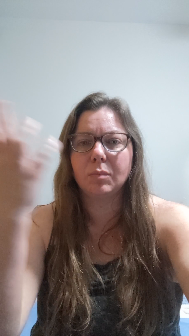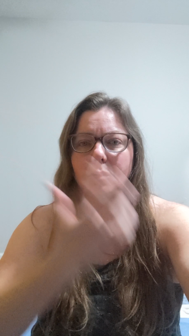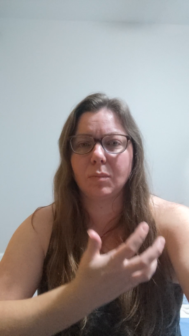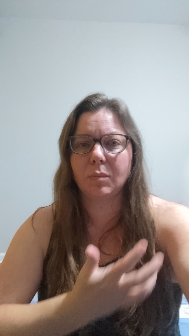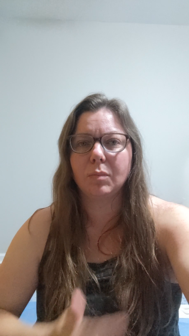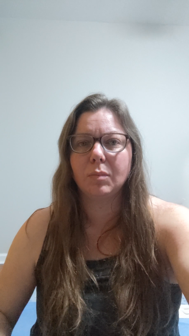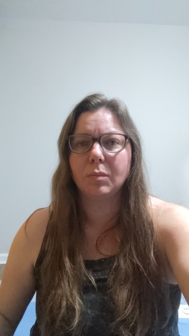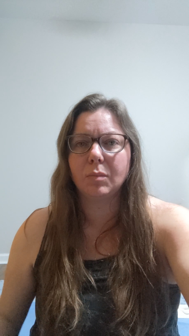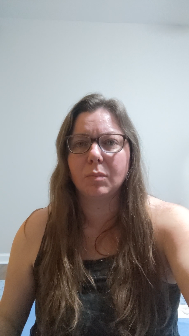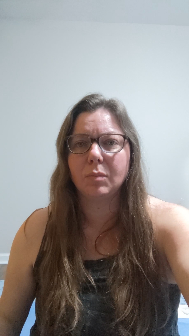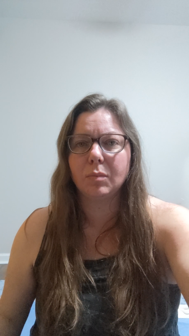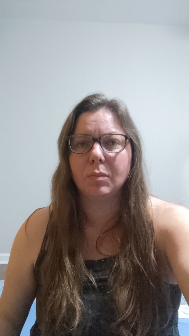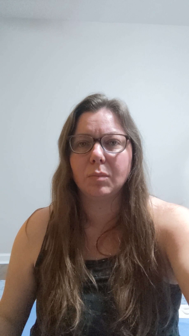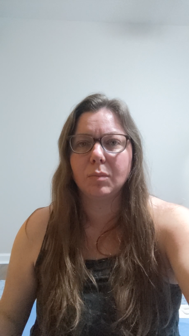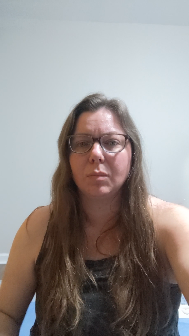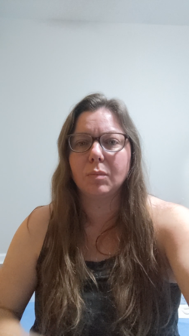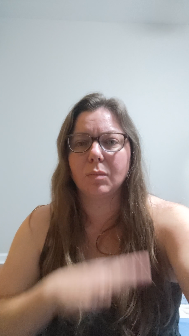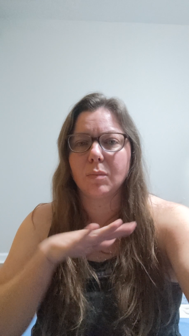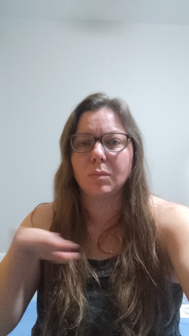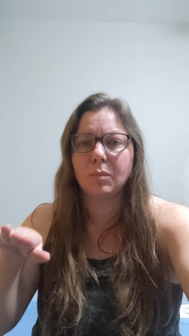full